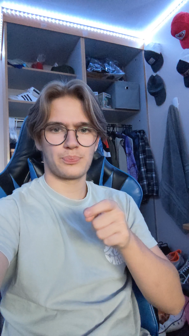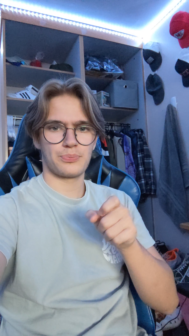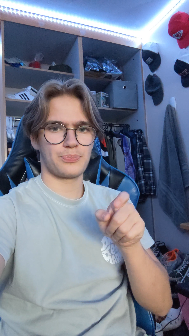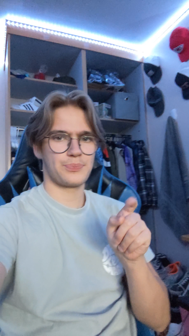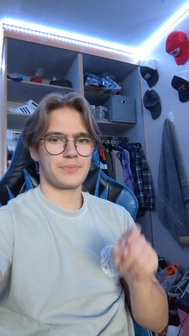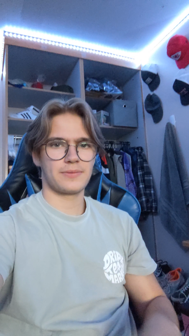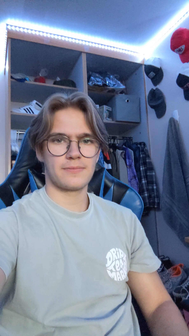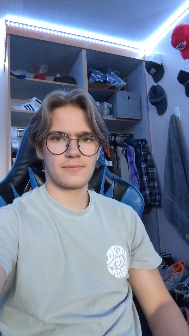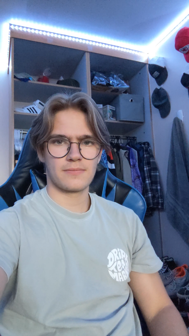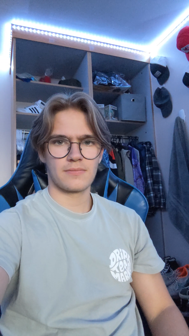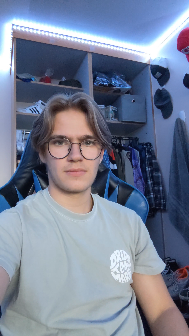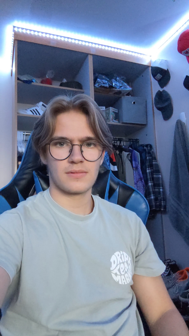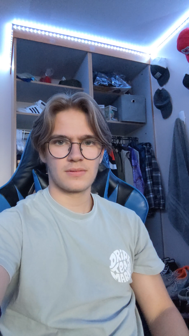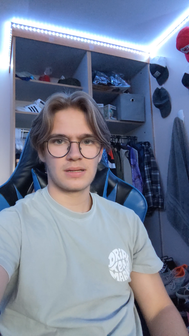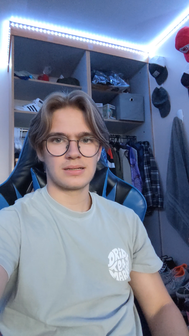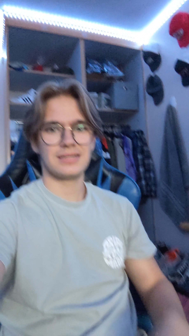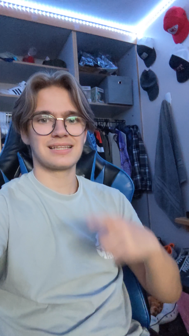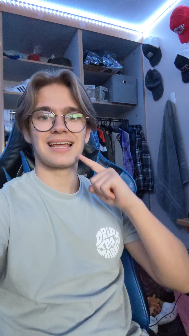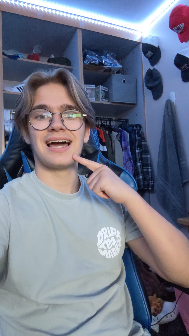candy